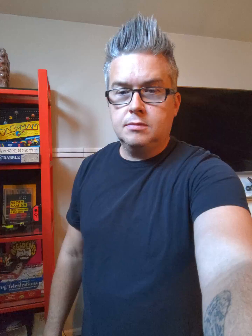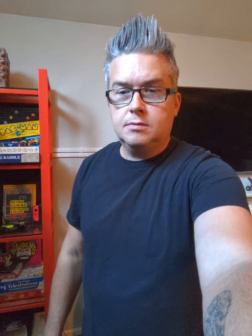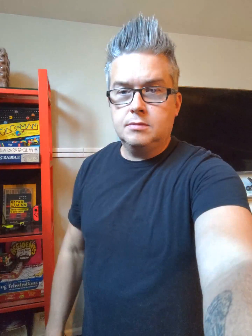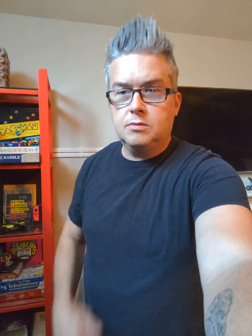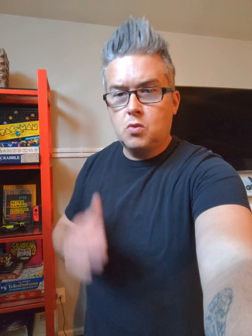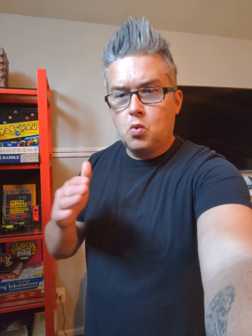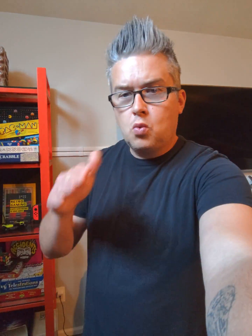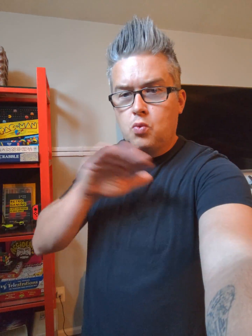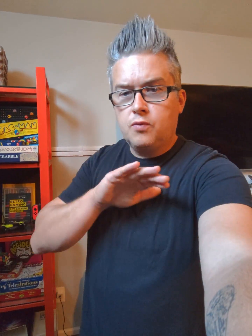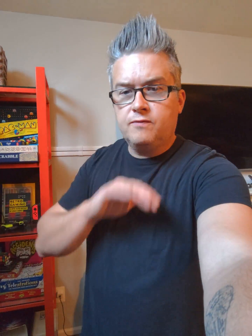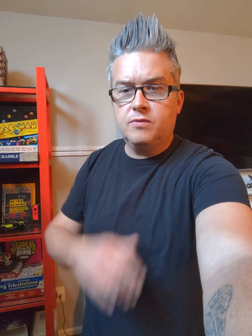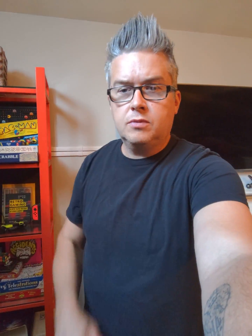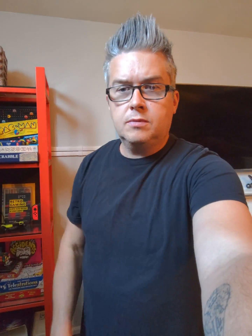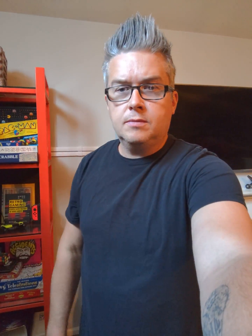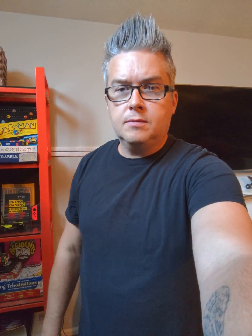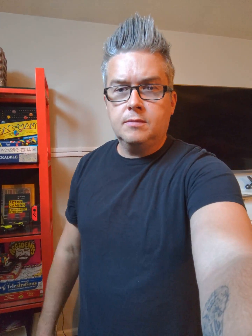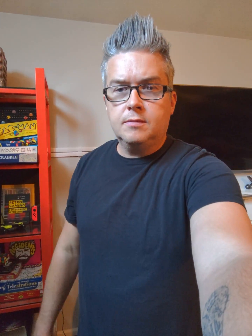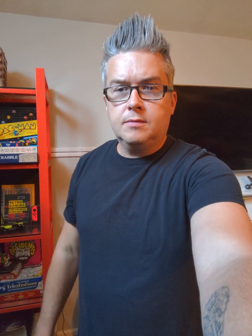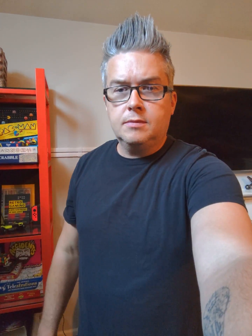cover